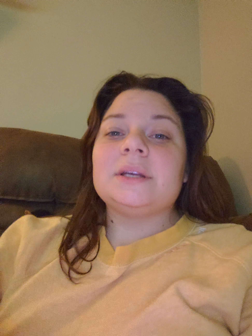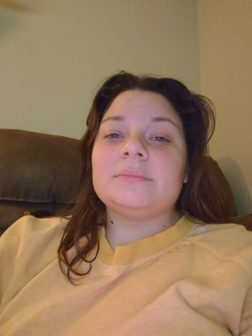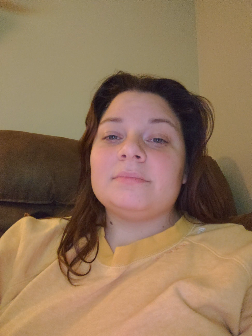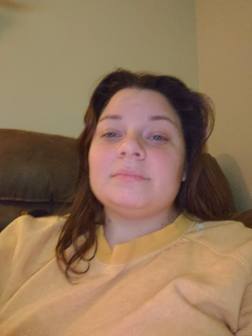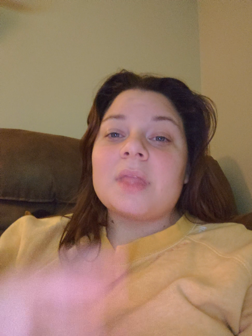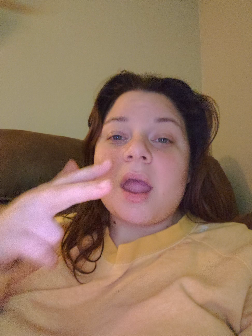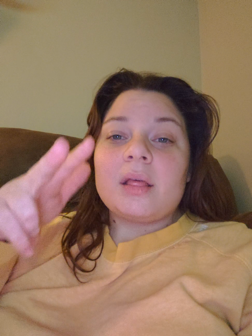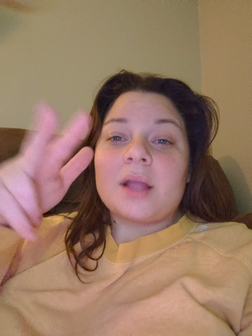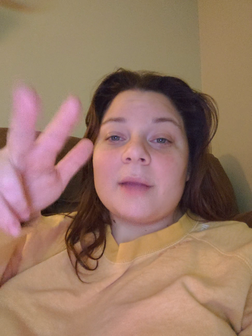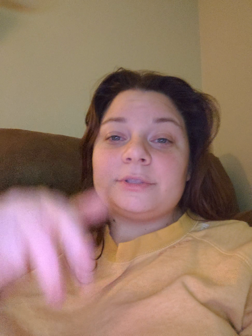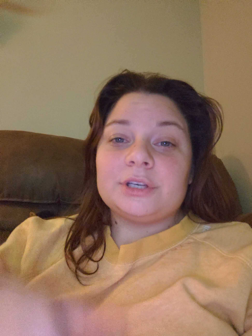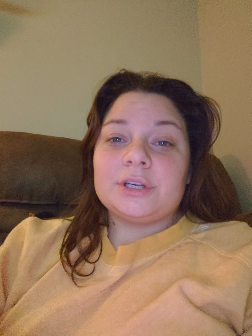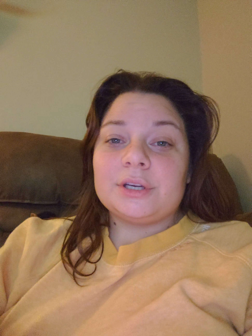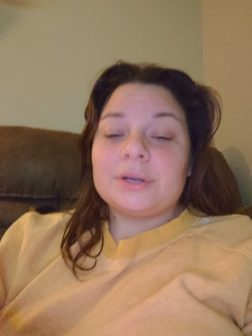helicopter